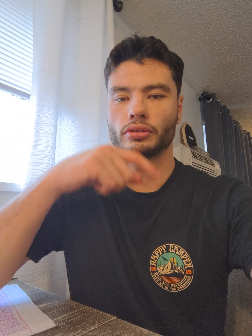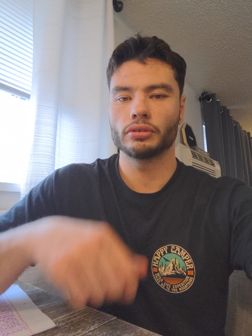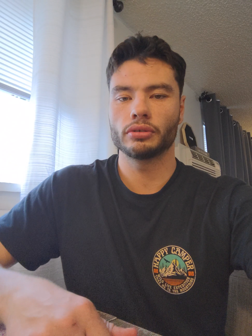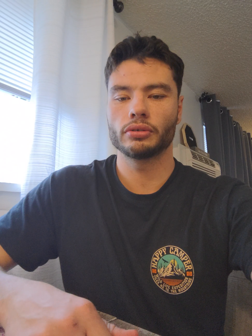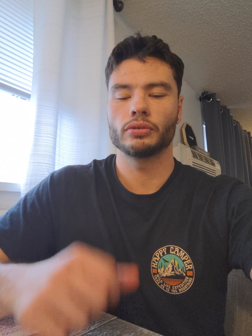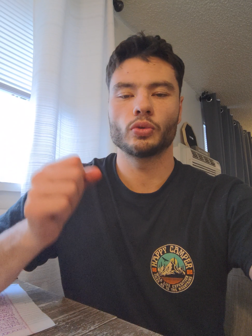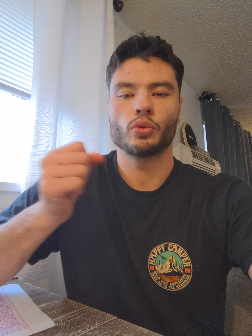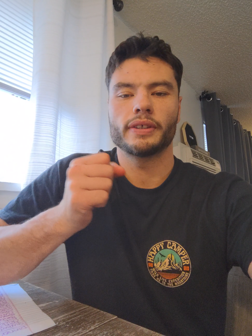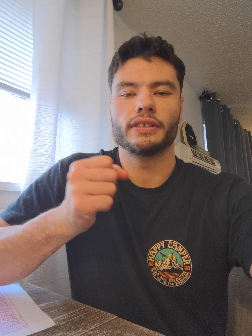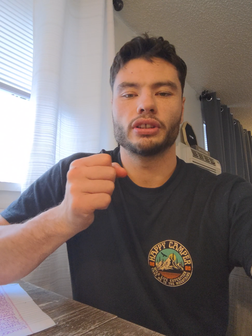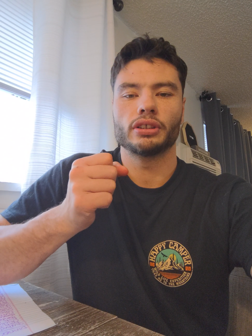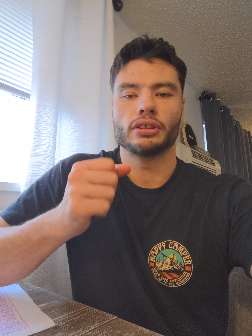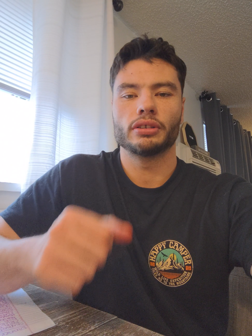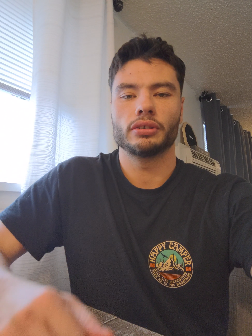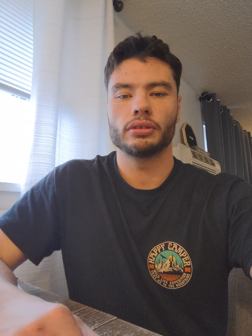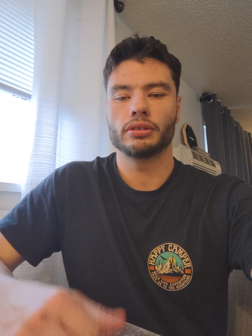refrigerator